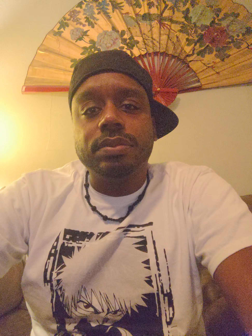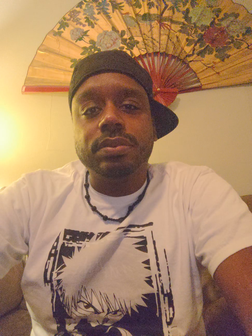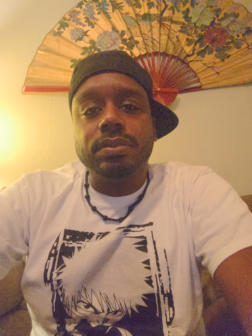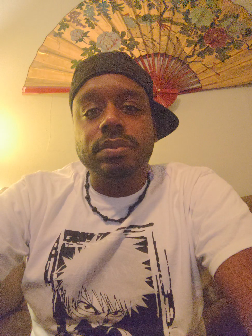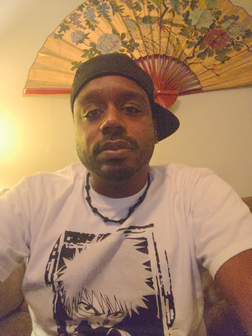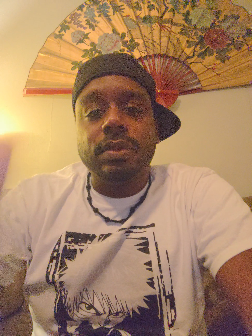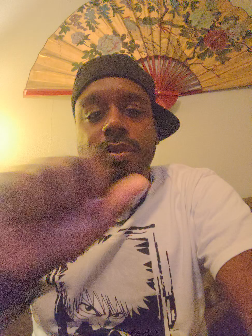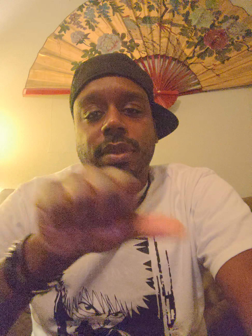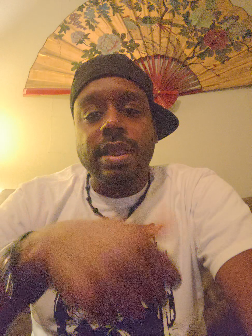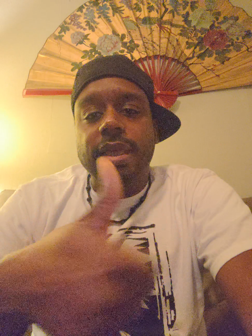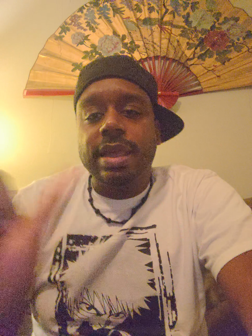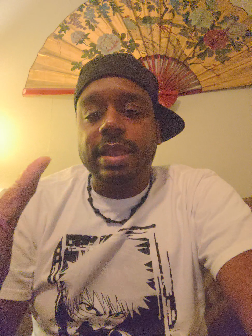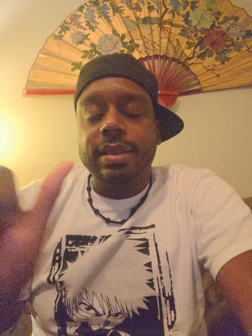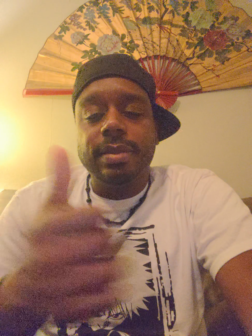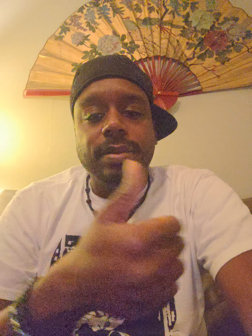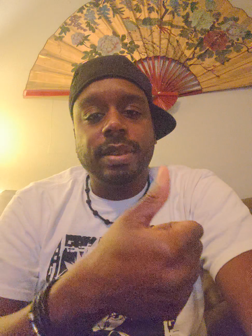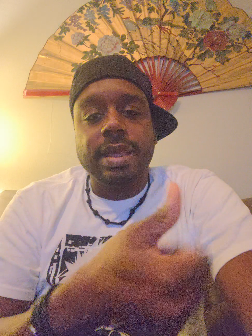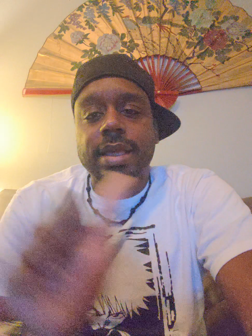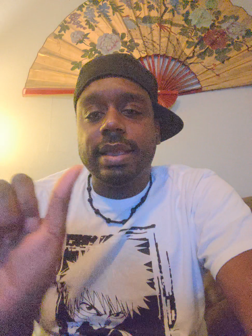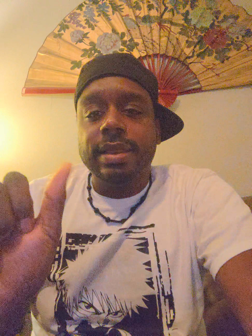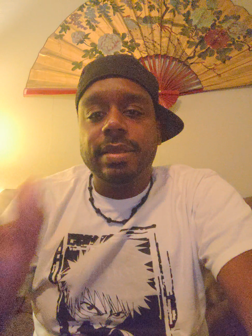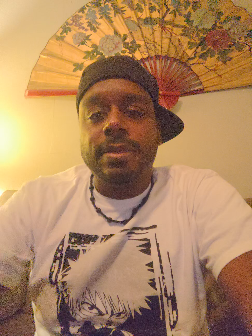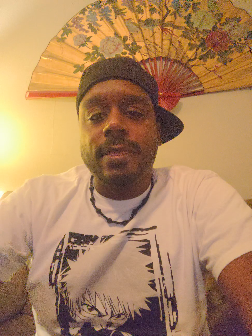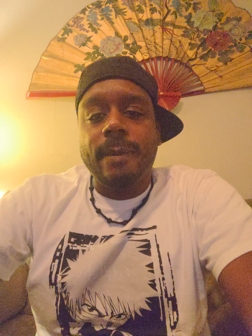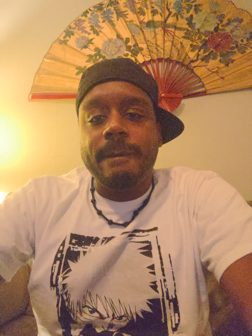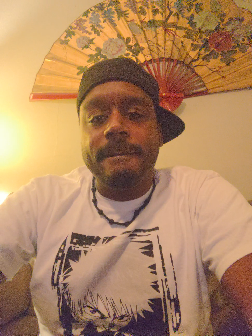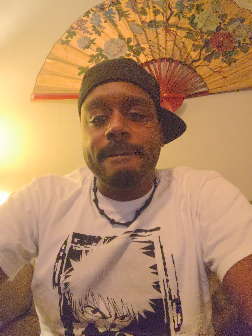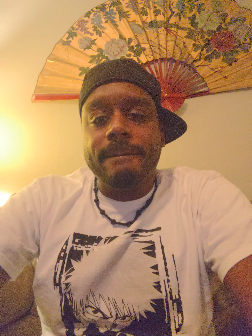any